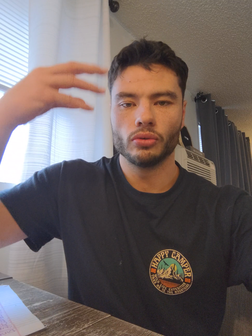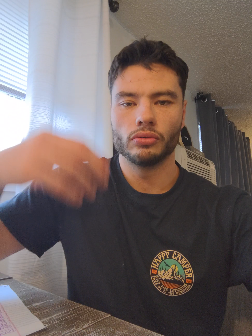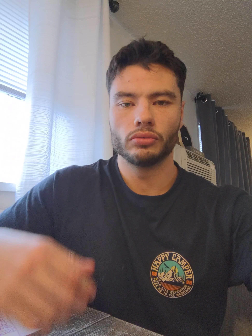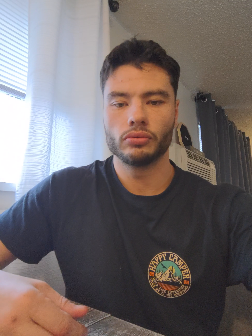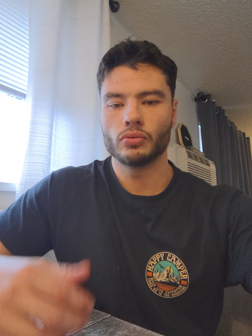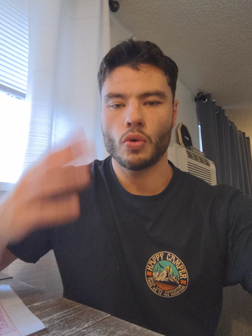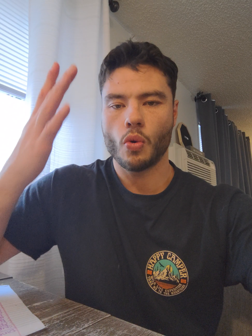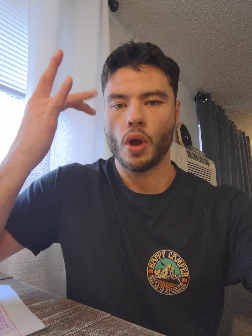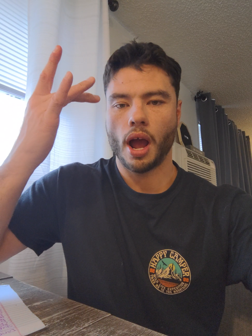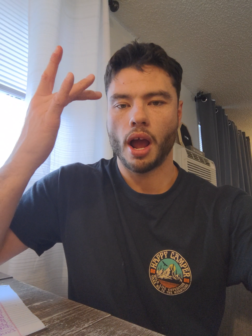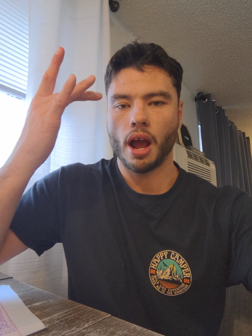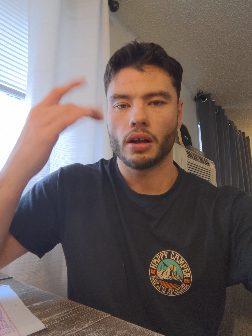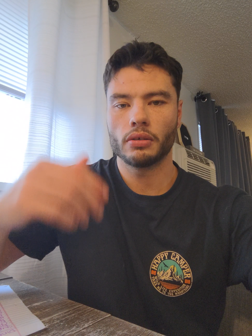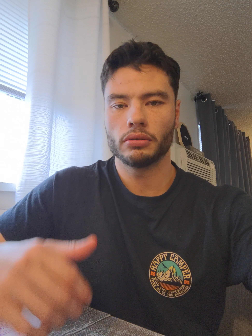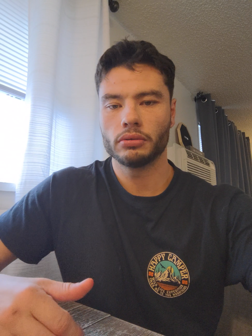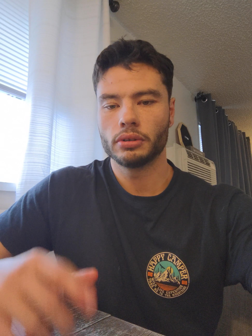why